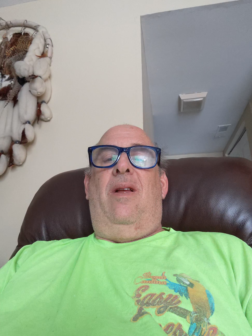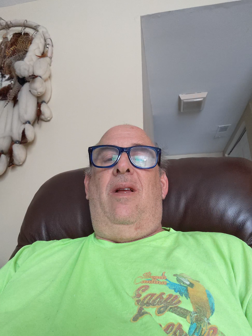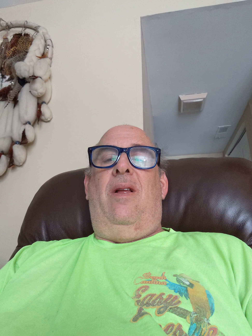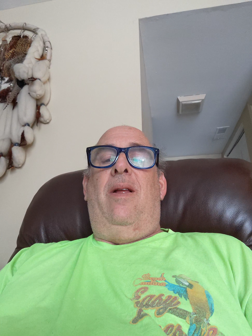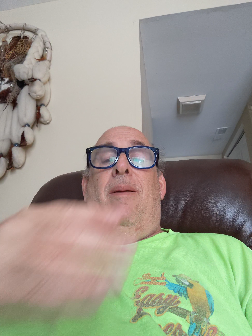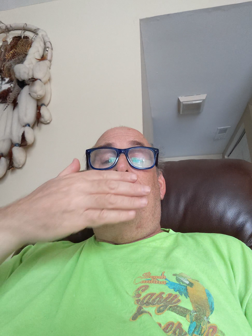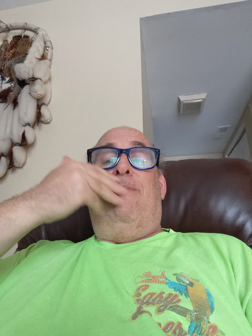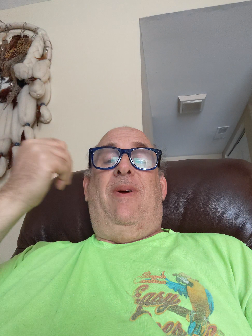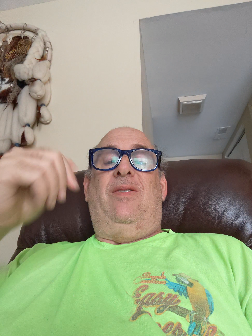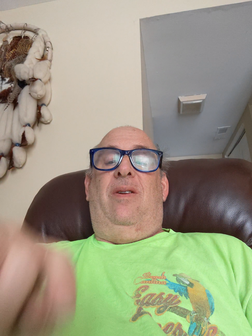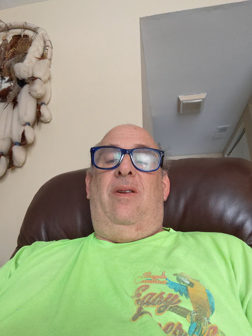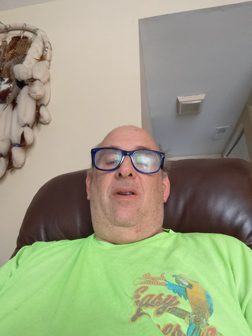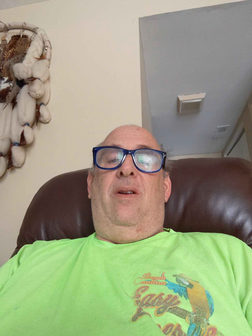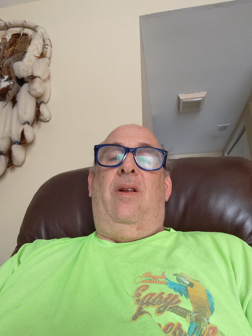better